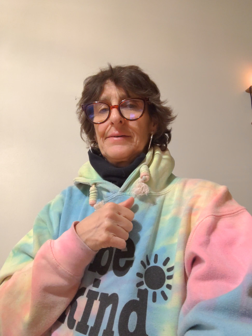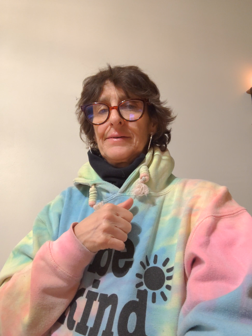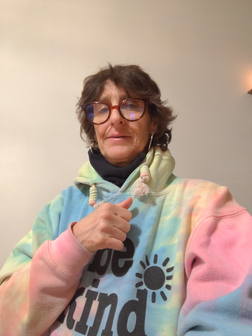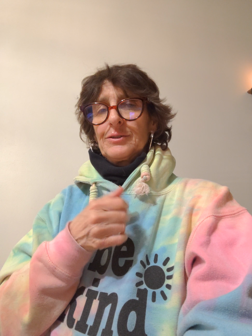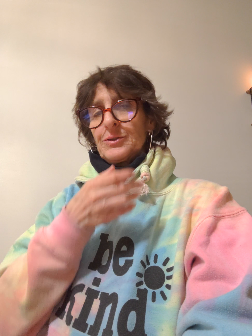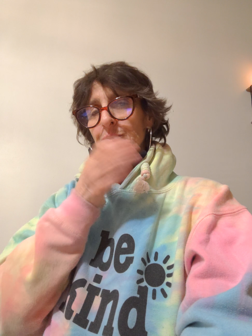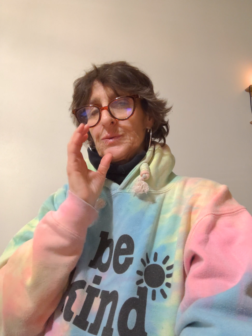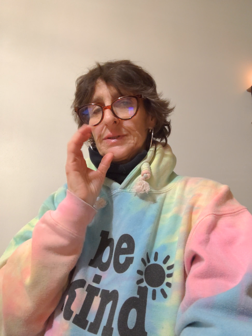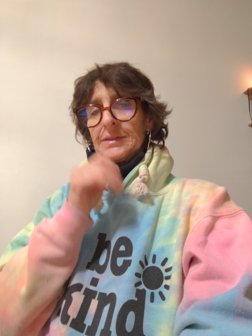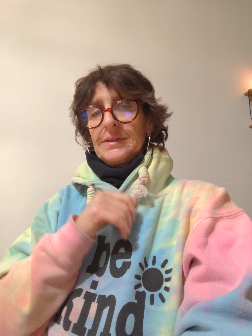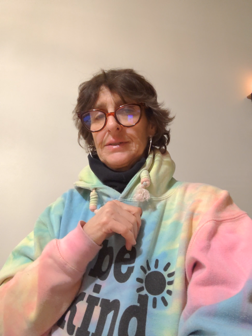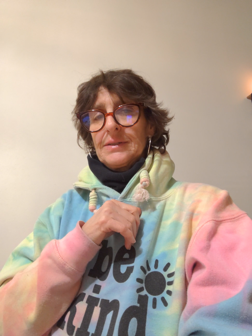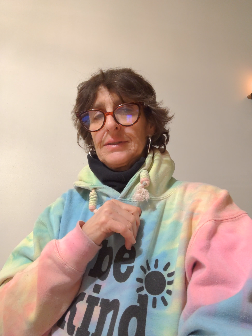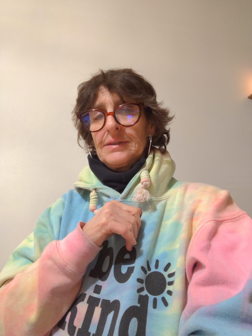drink